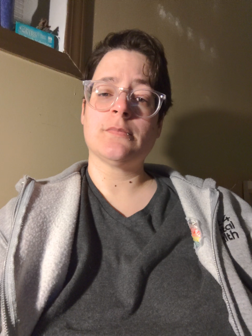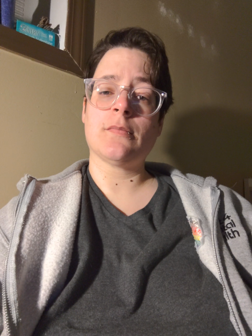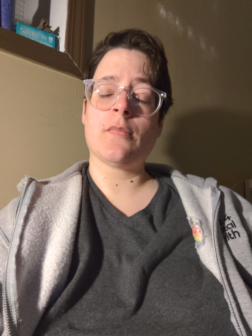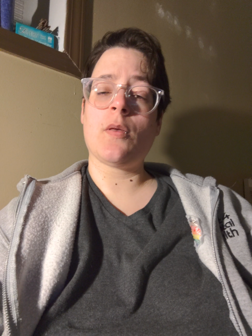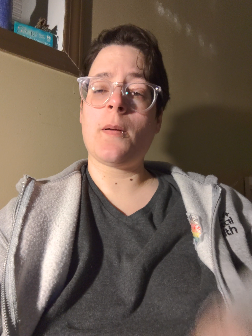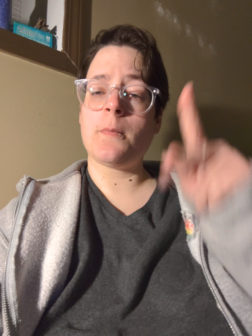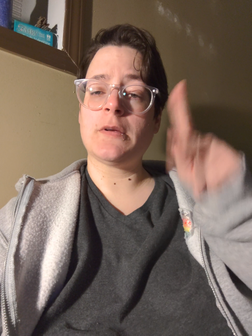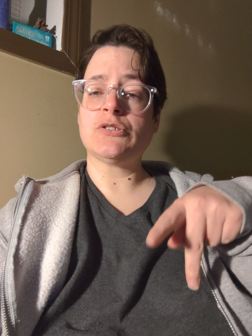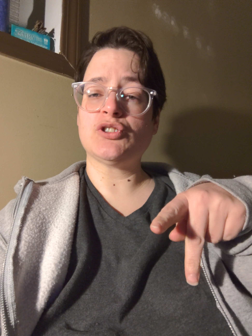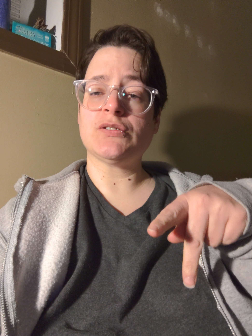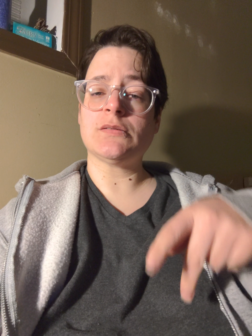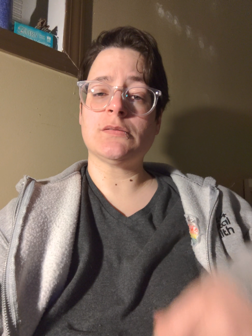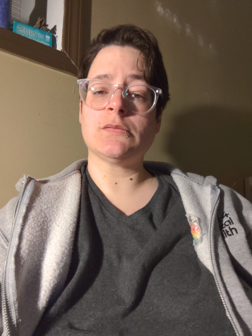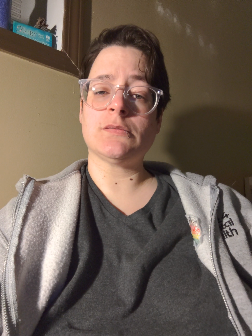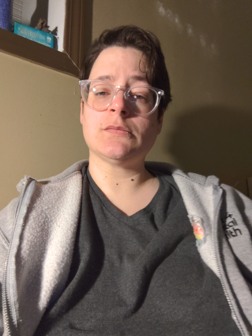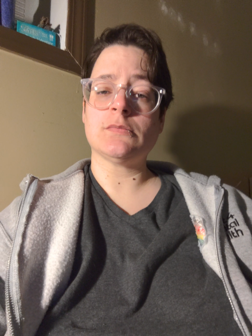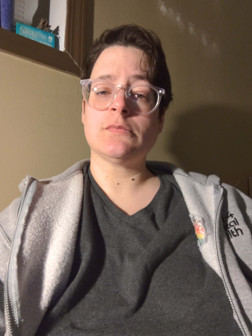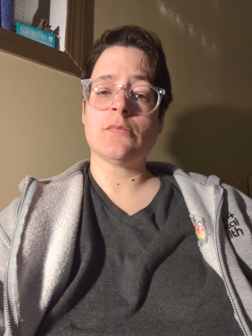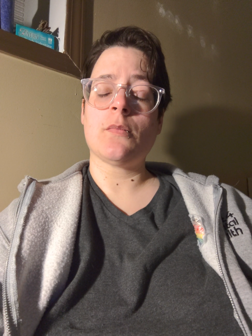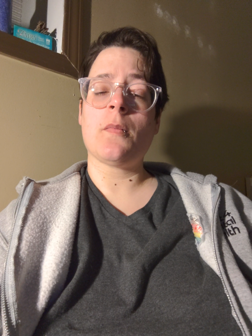person